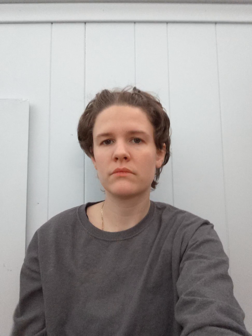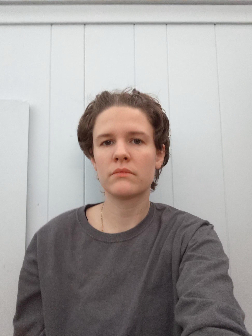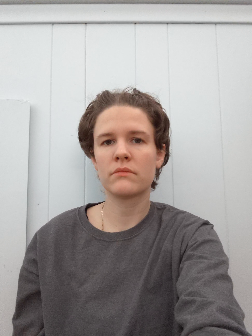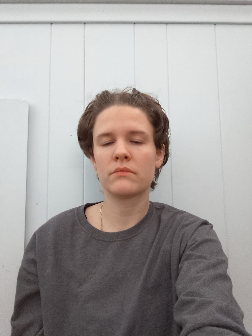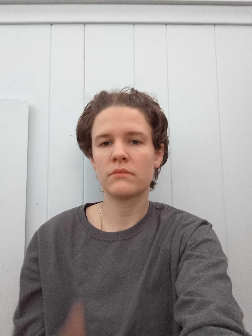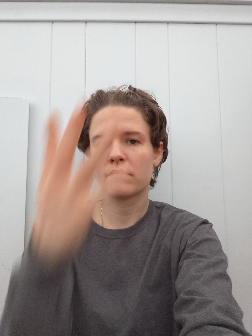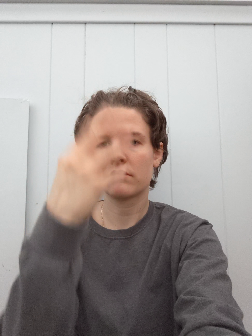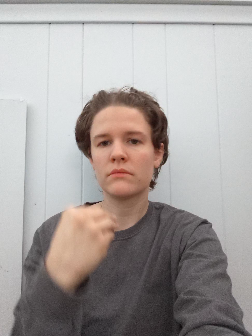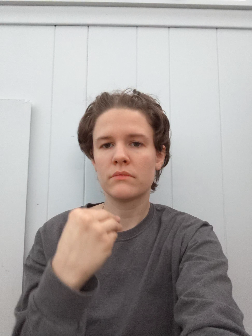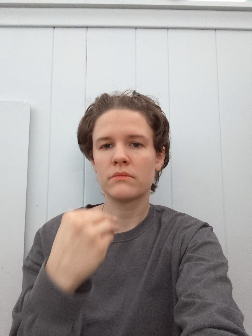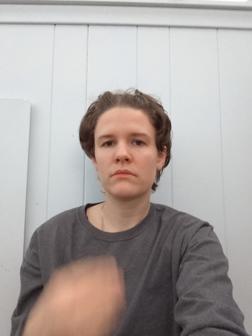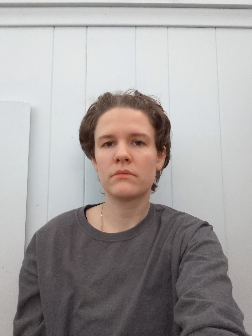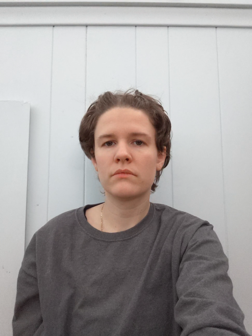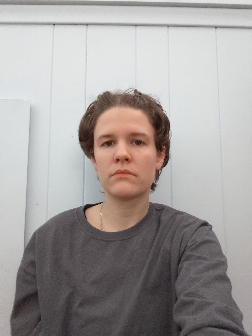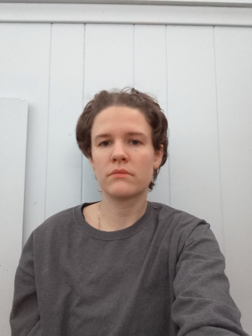sleep